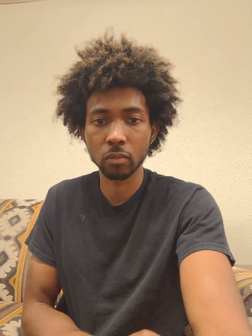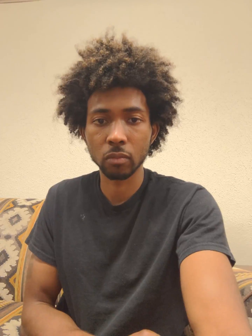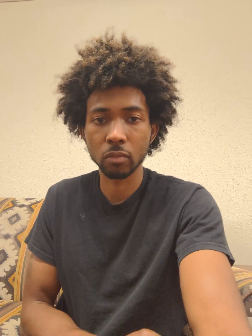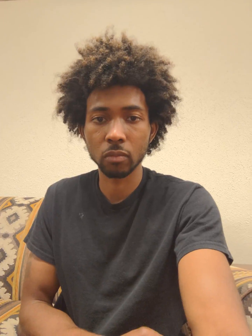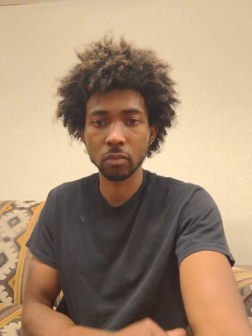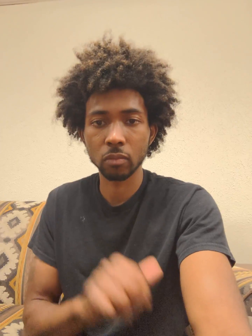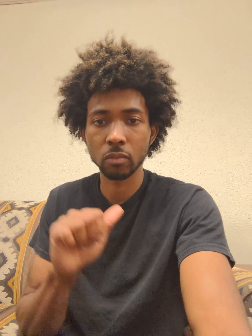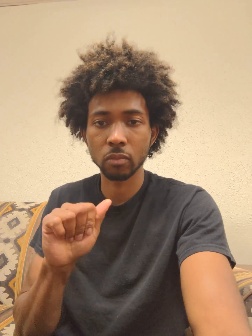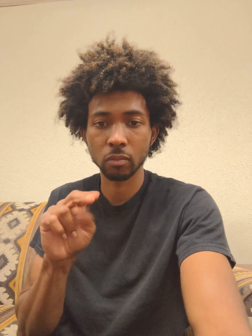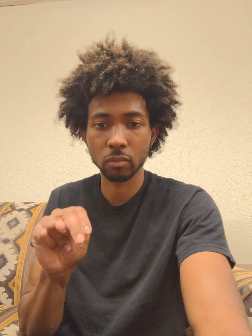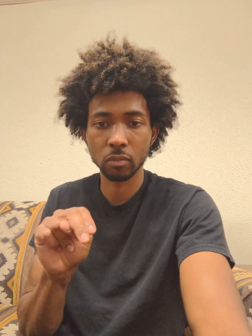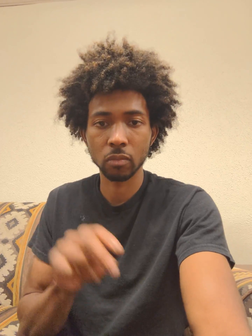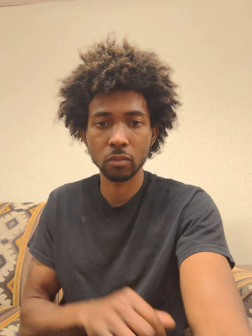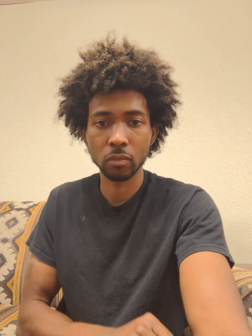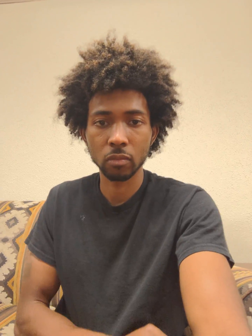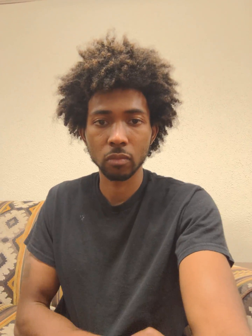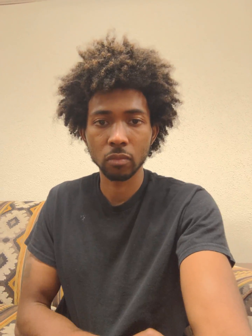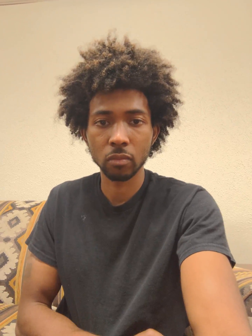an